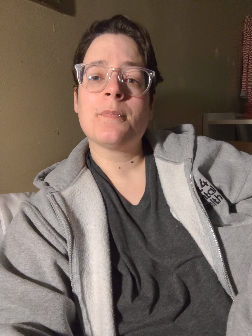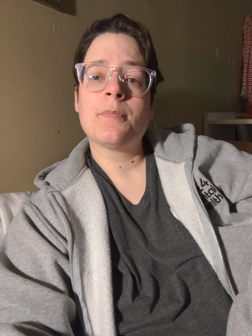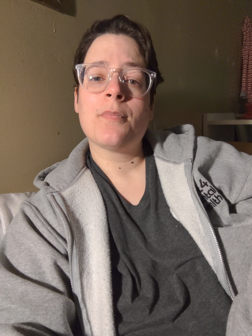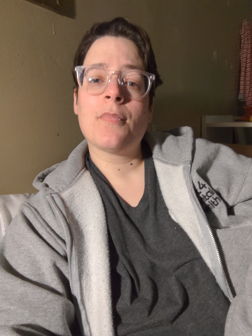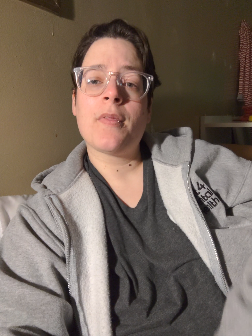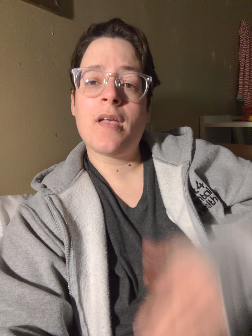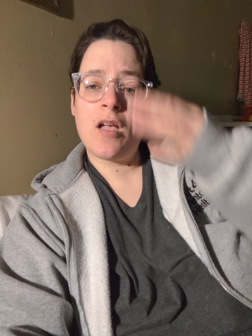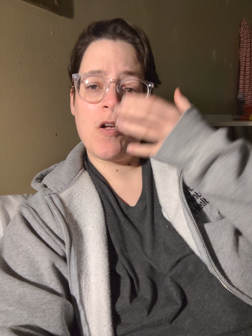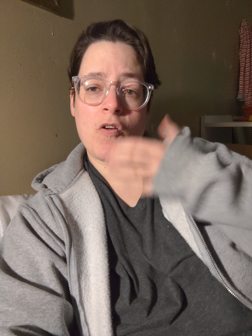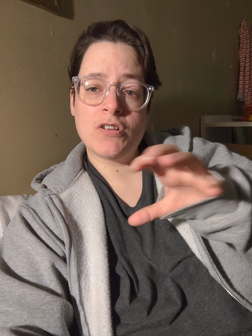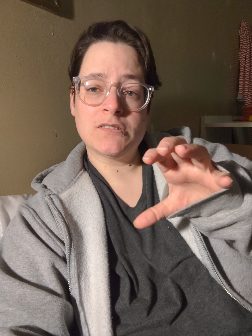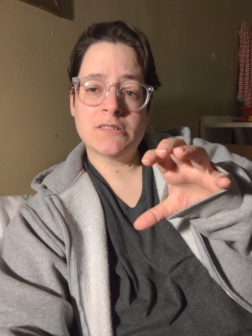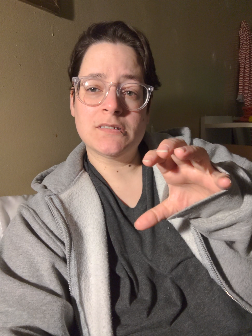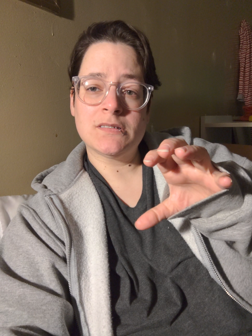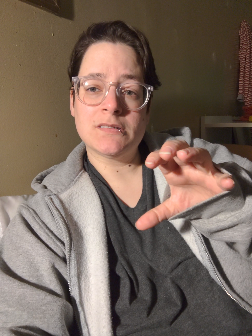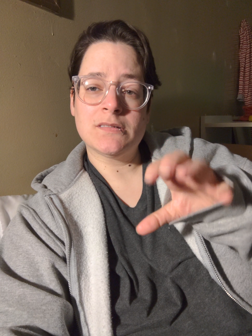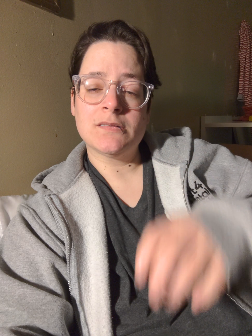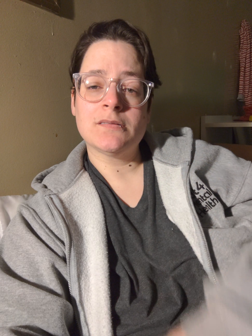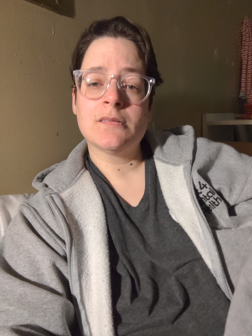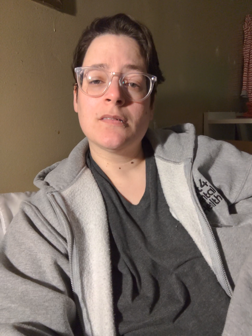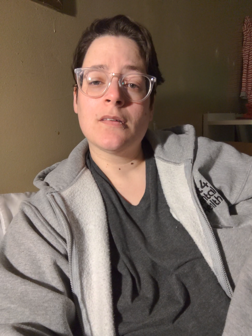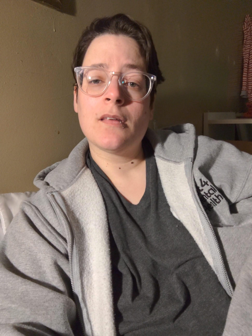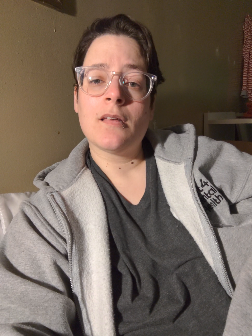hot